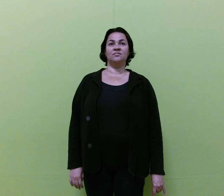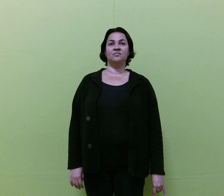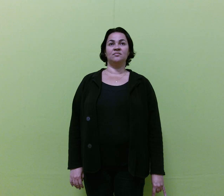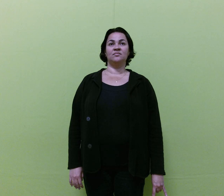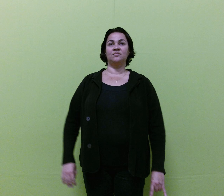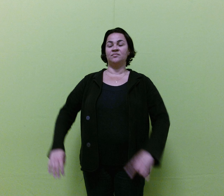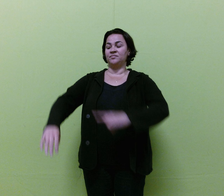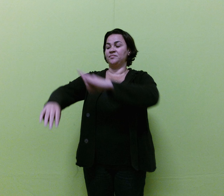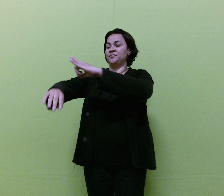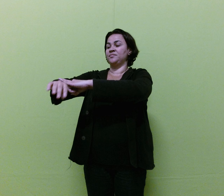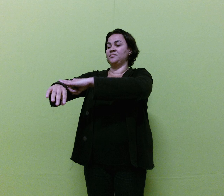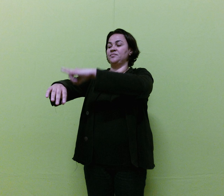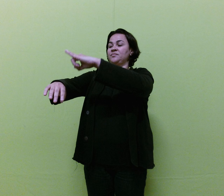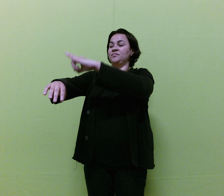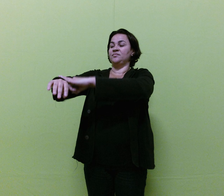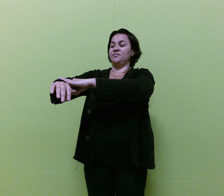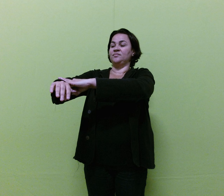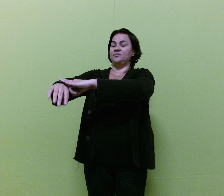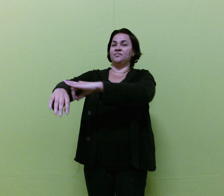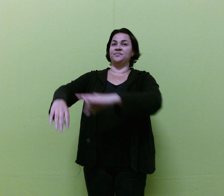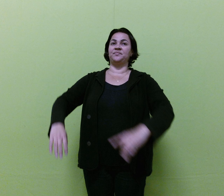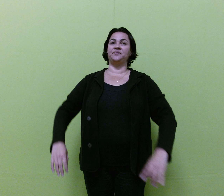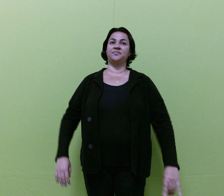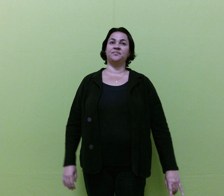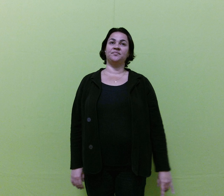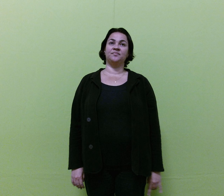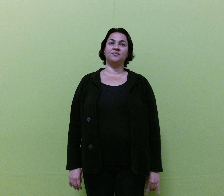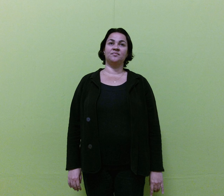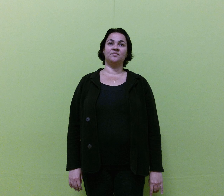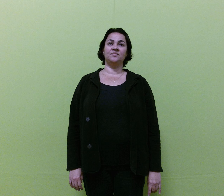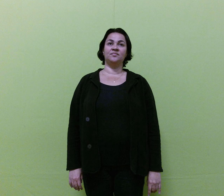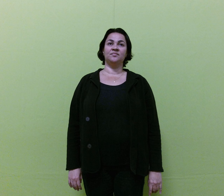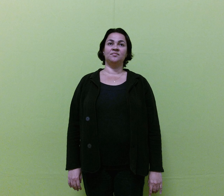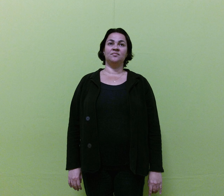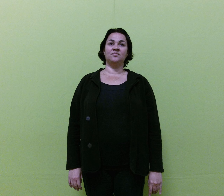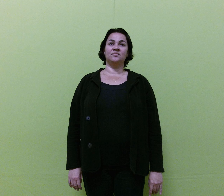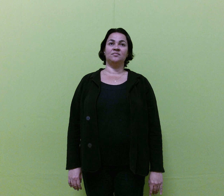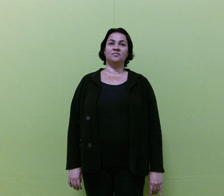banheiro